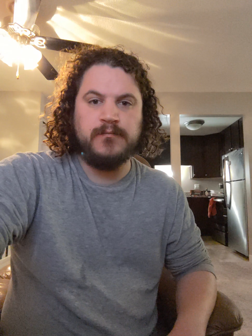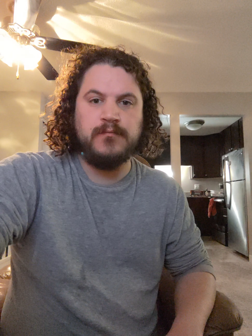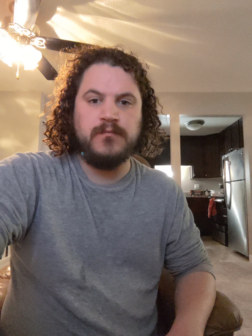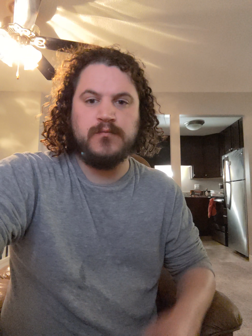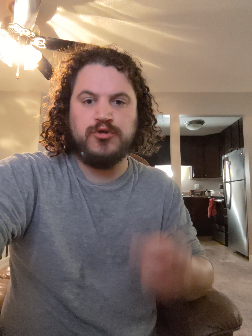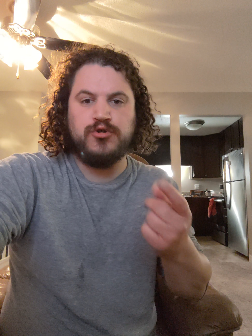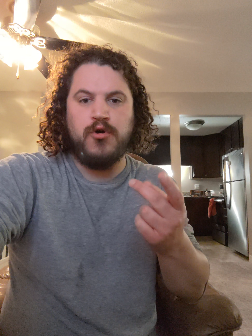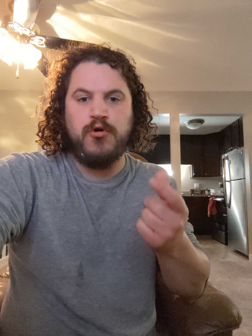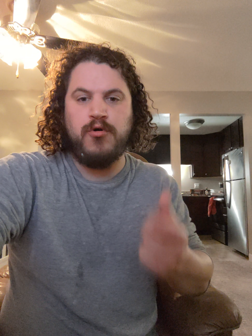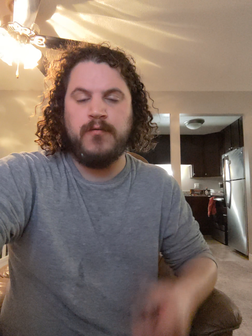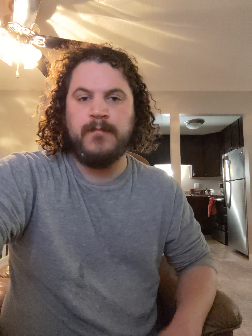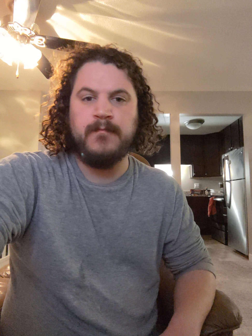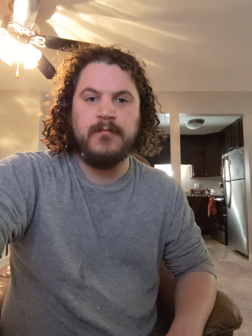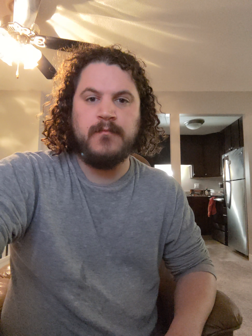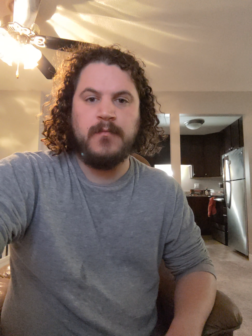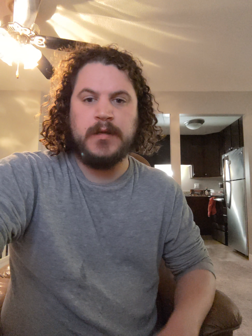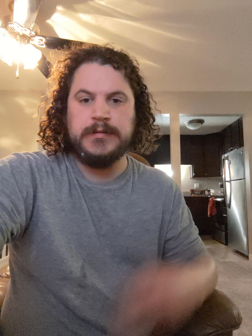dog